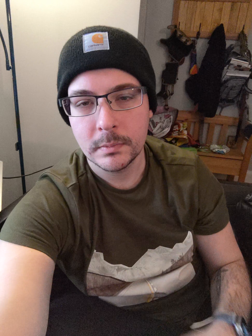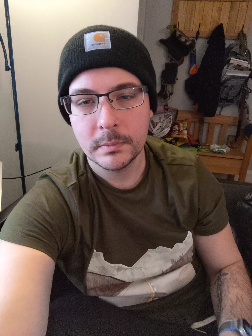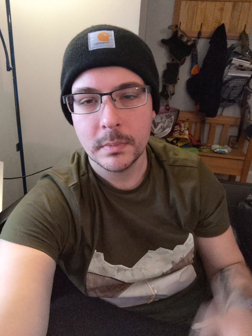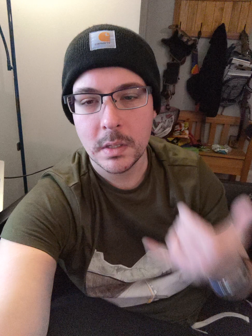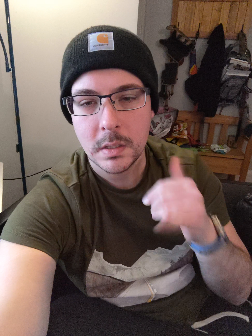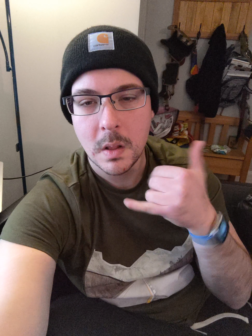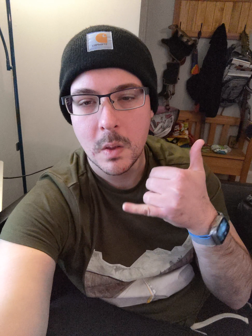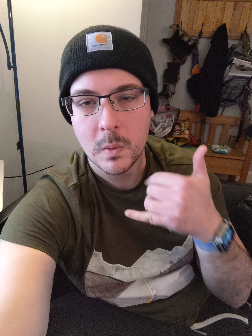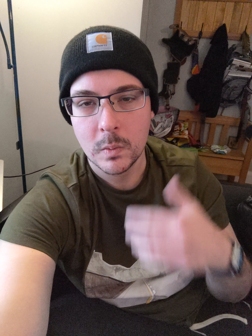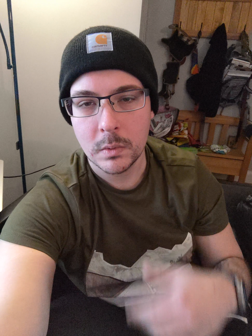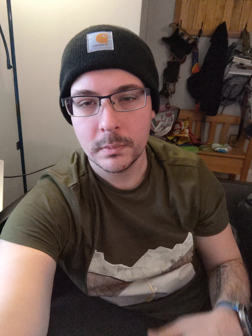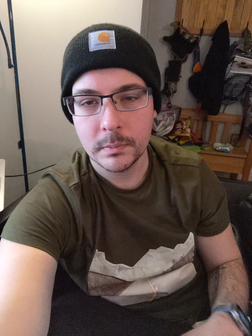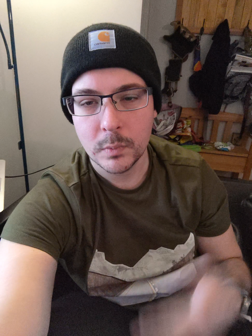yellow